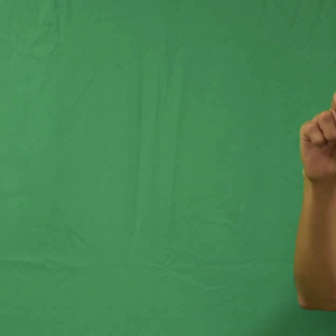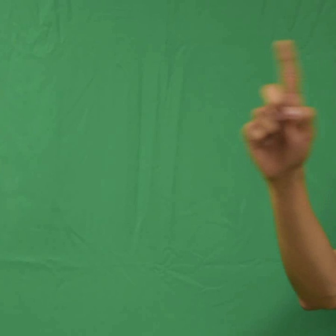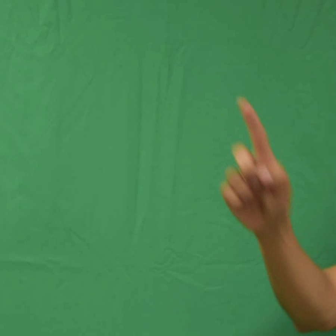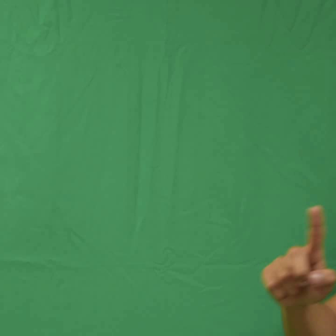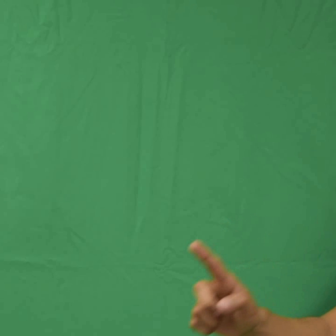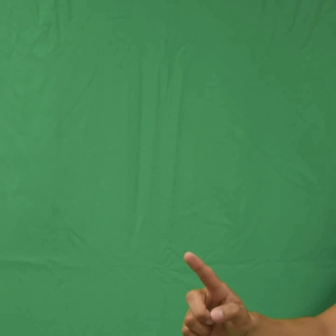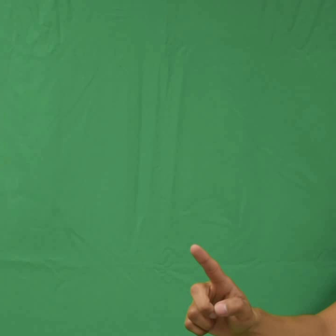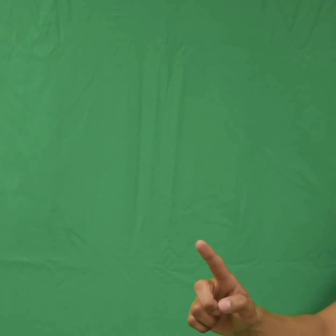Z